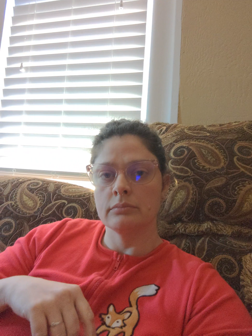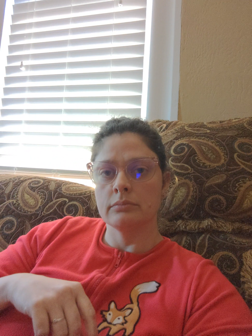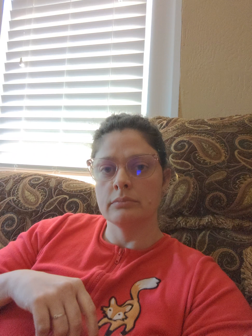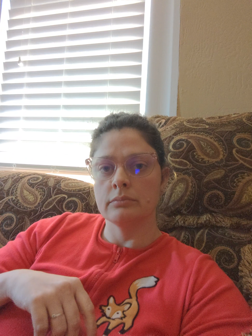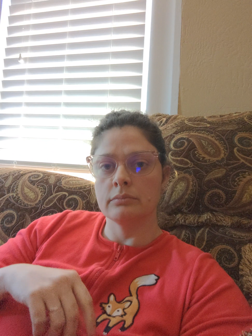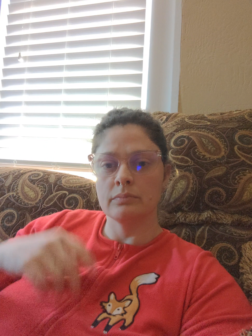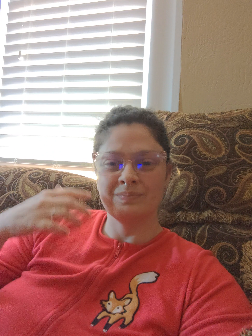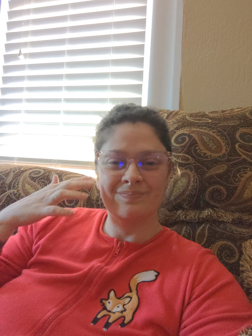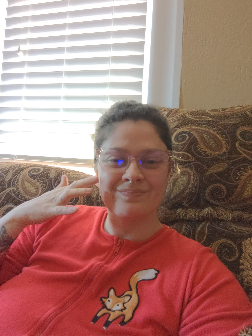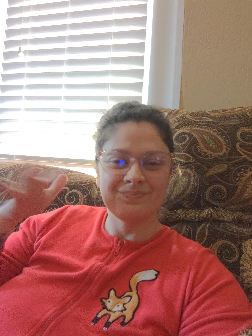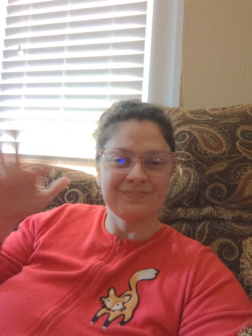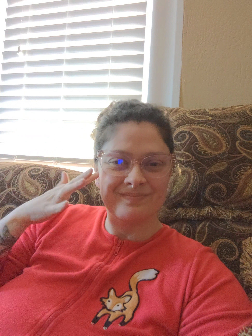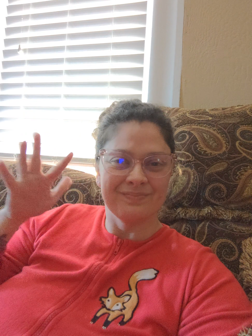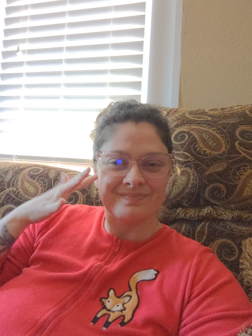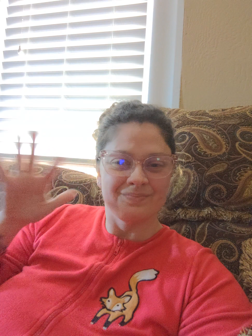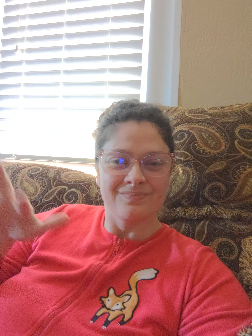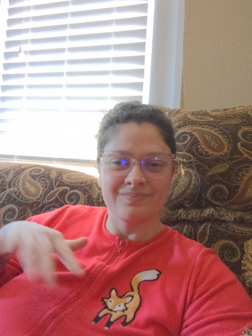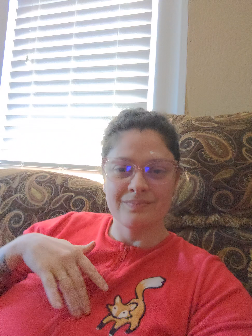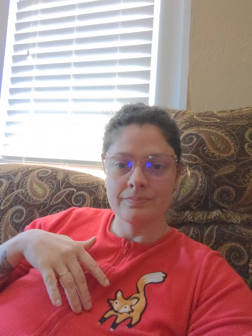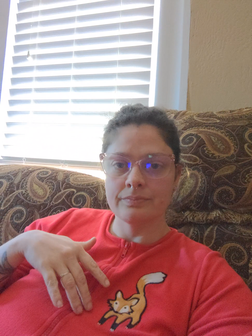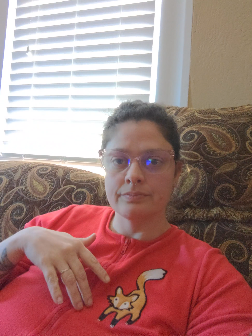noisy